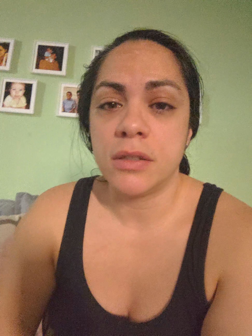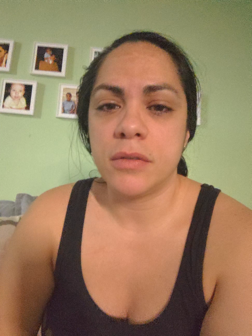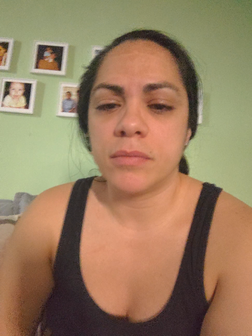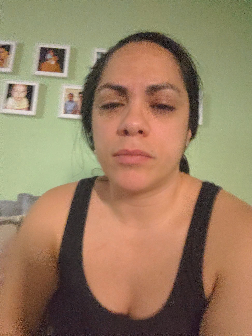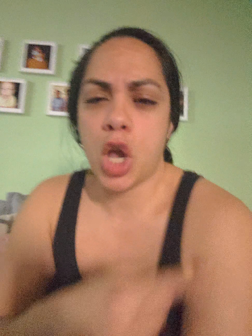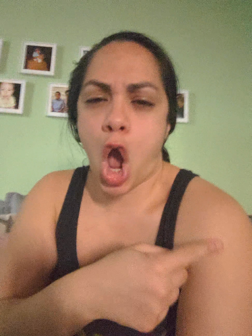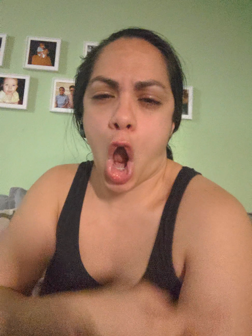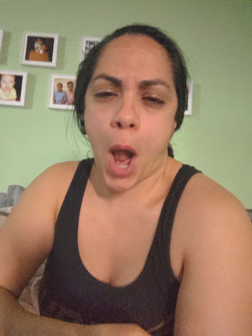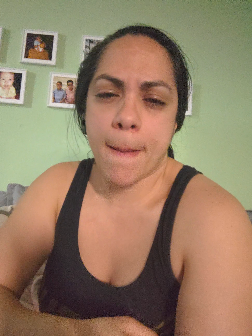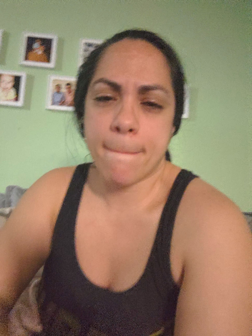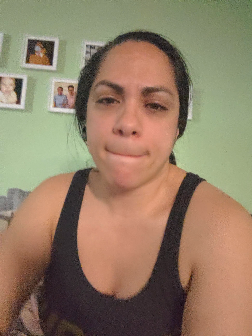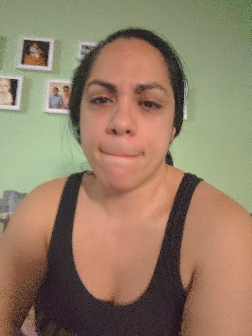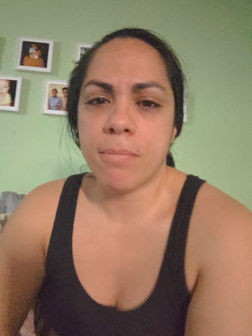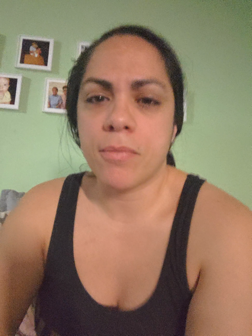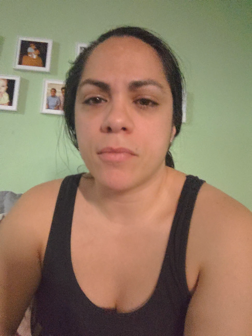arm